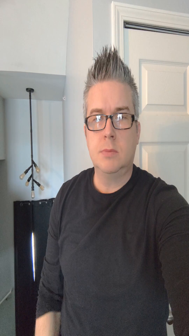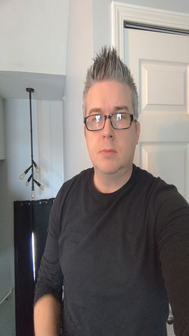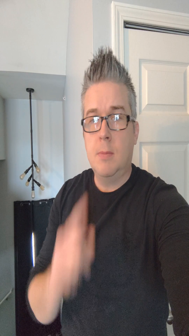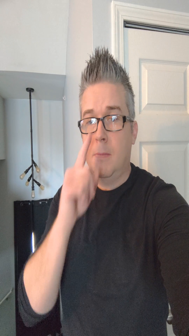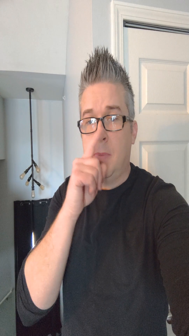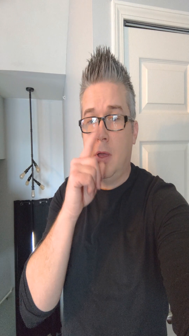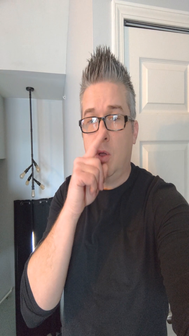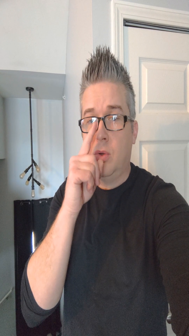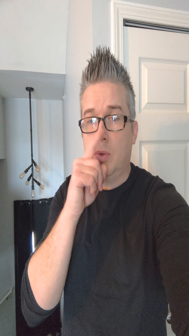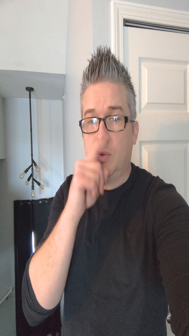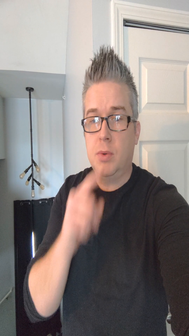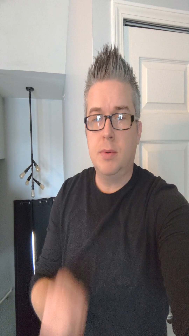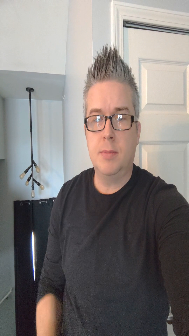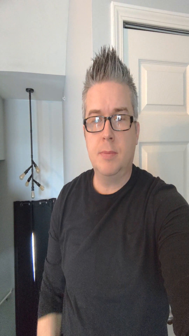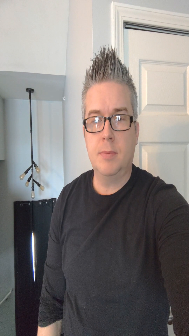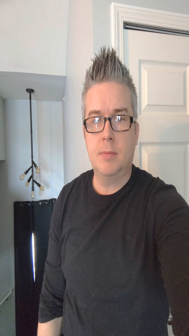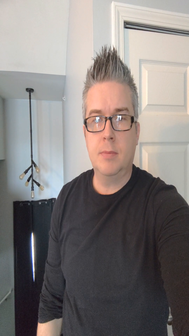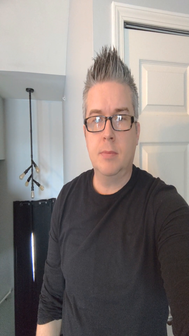mouse